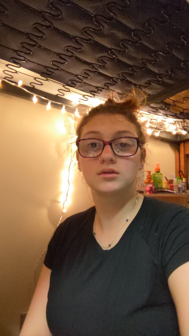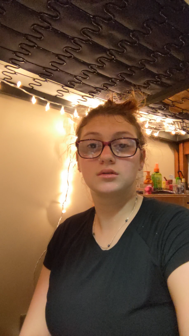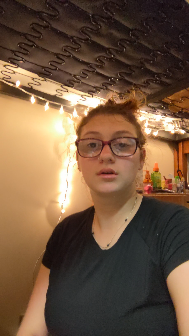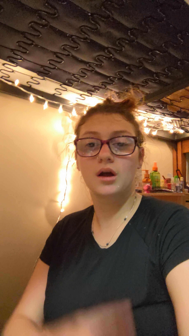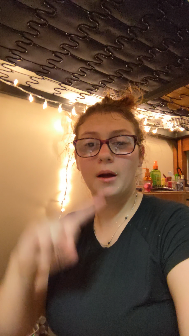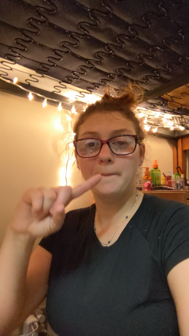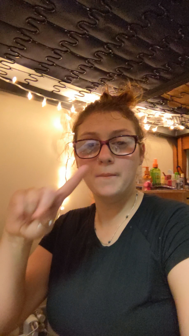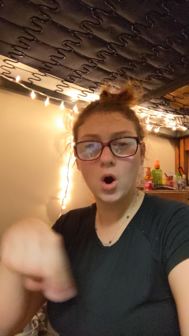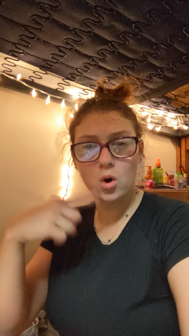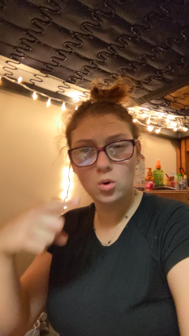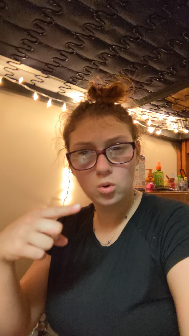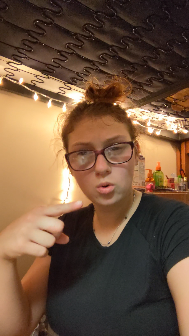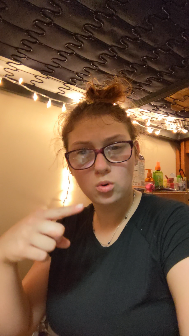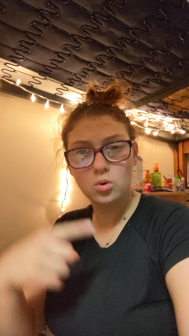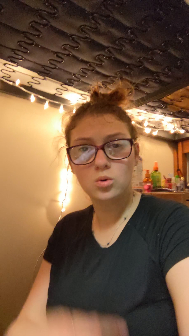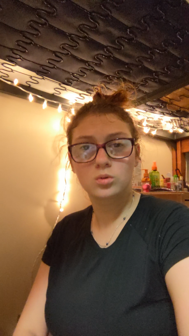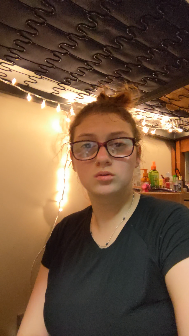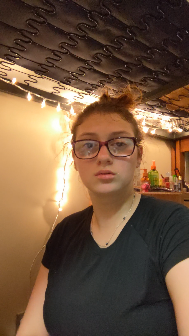about